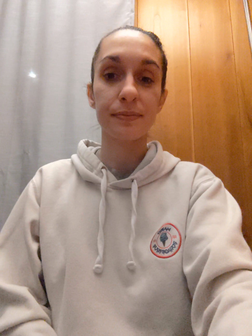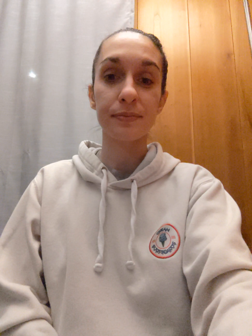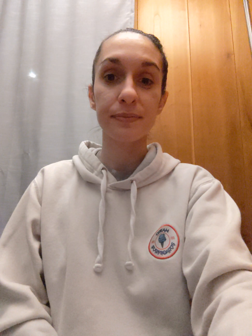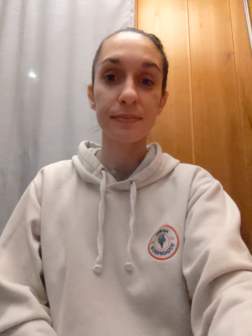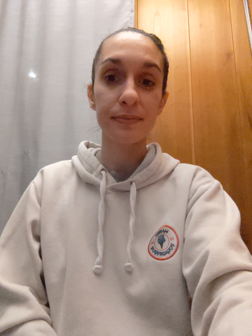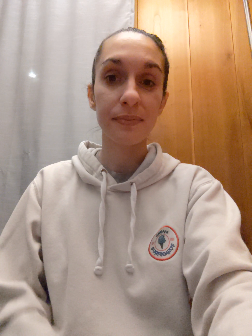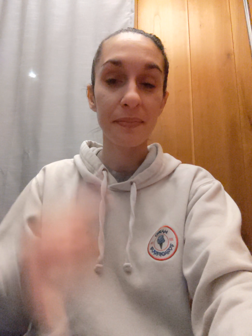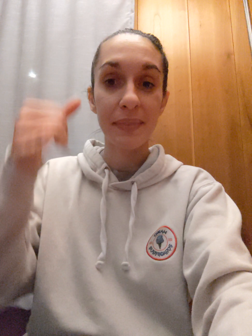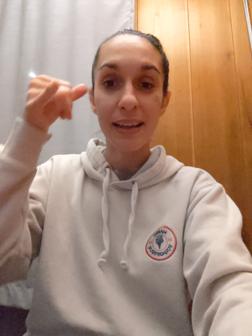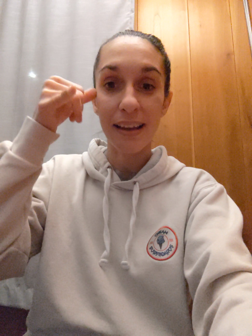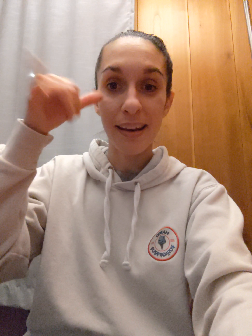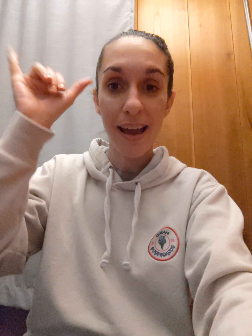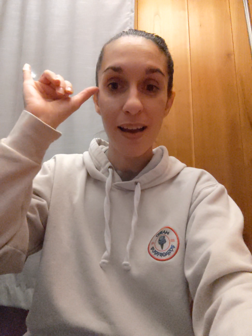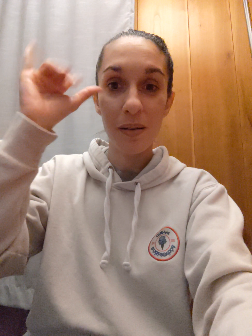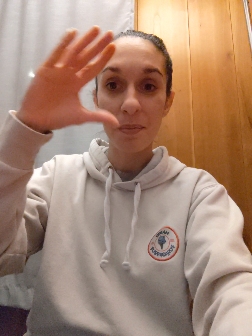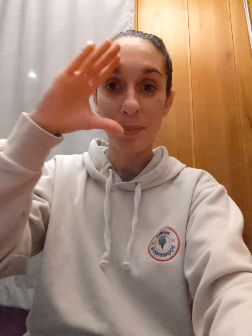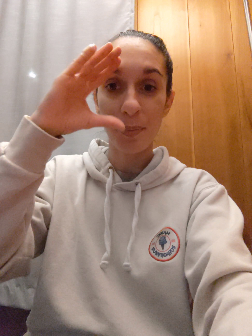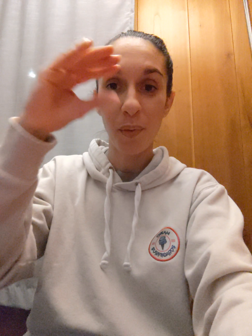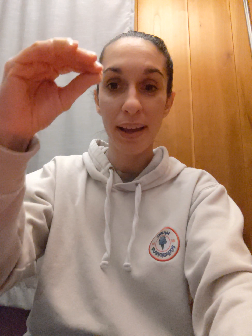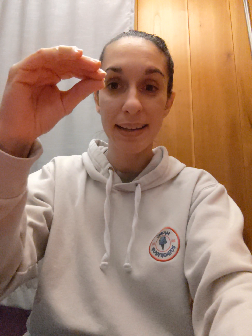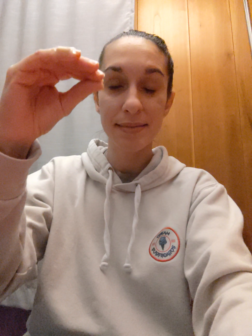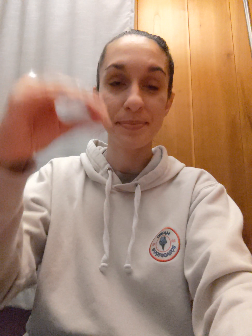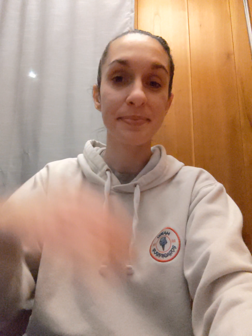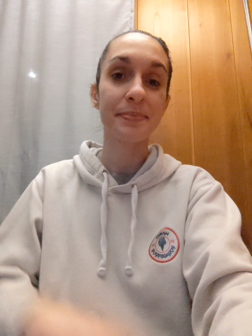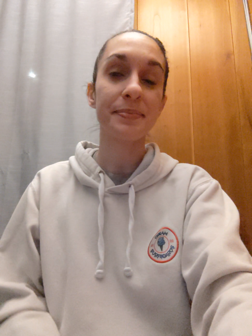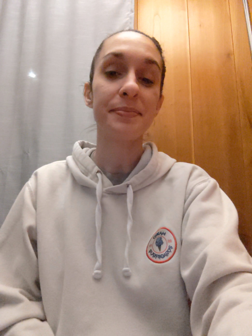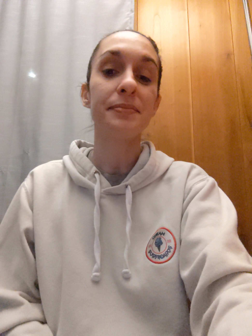cowboy